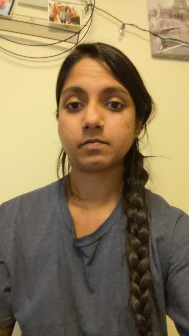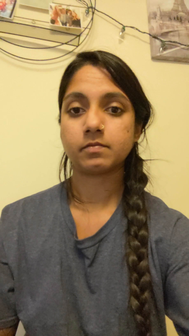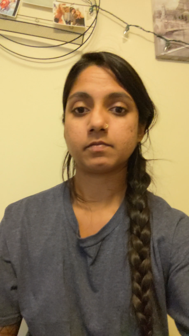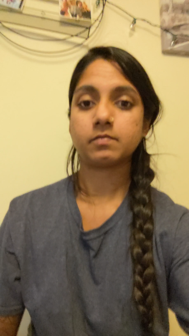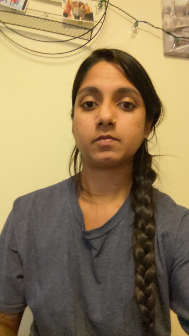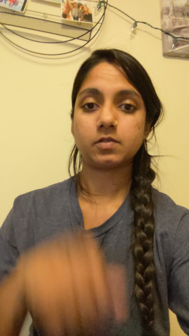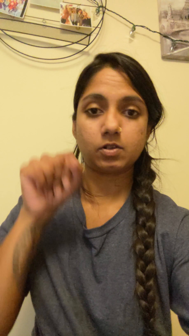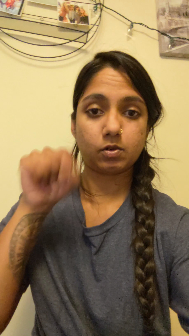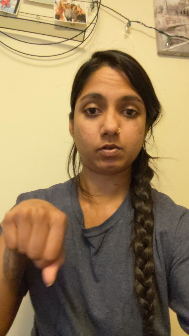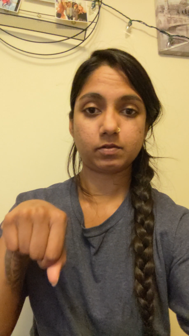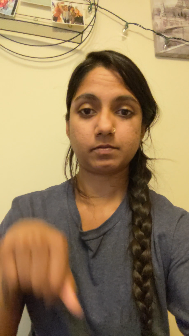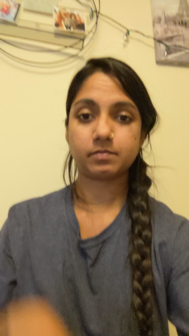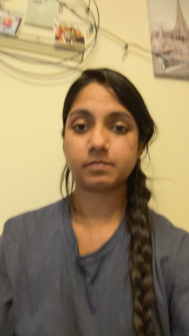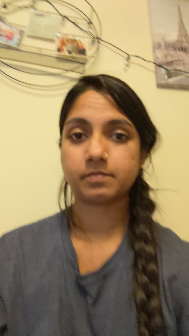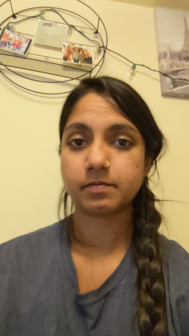could